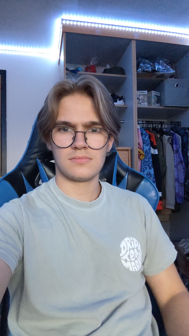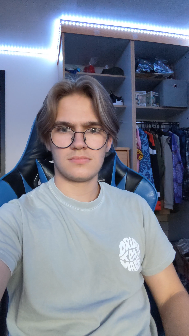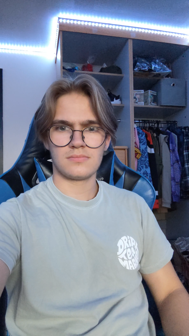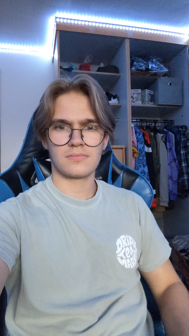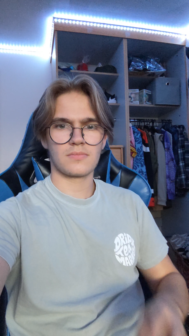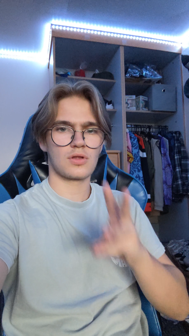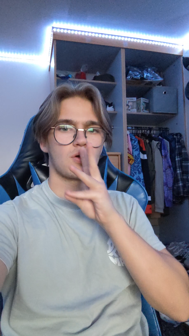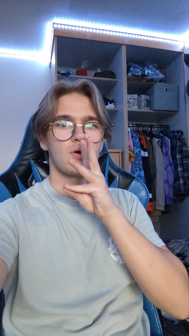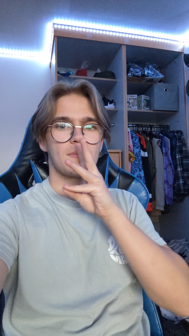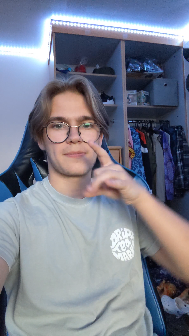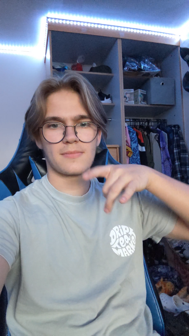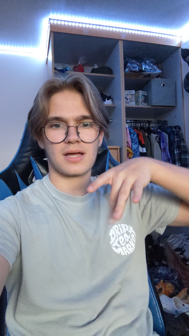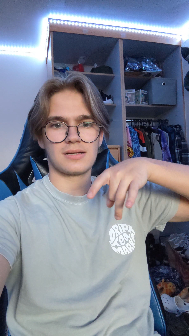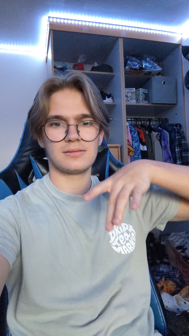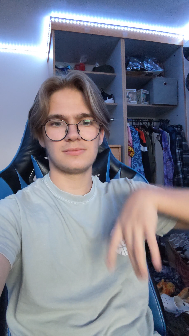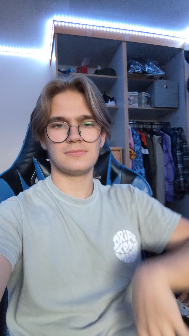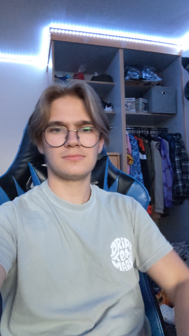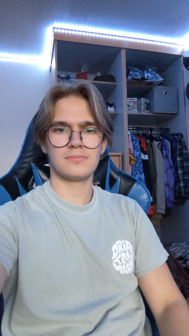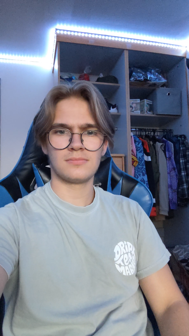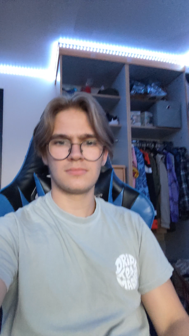melon